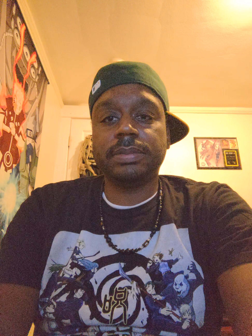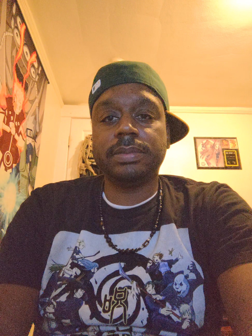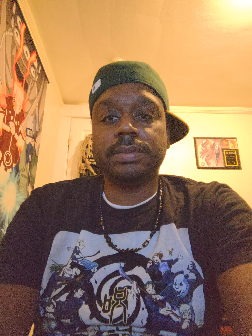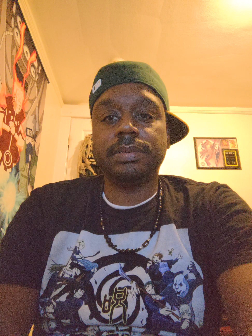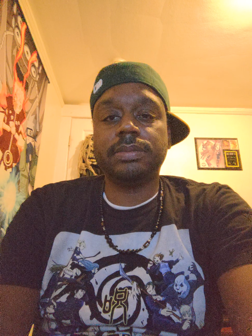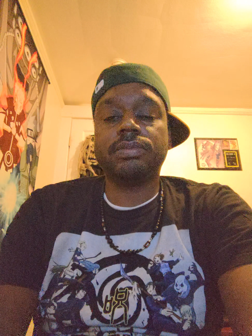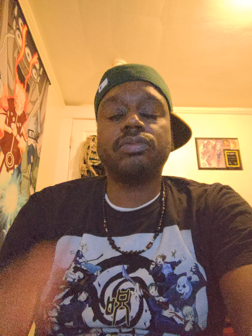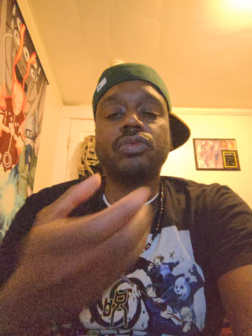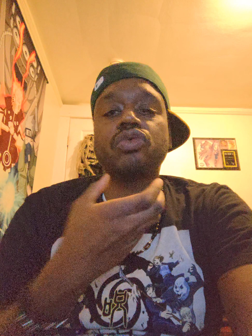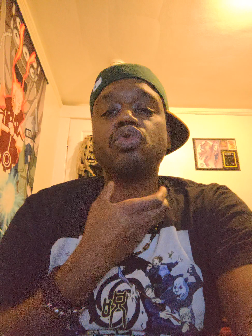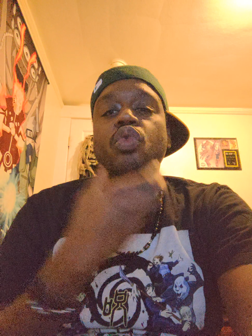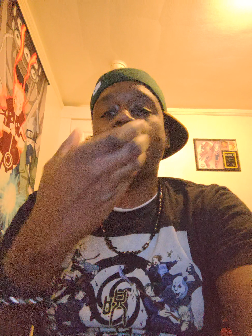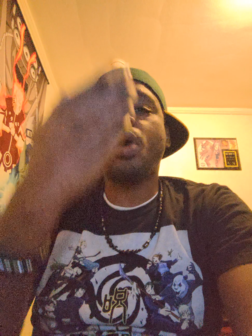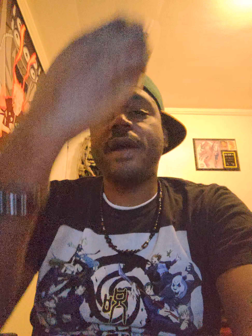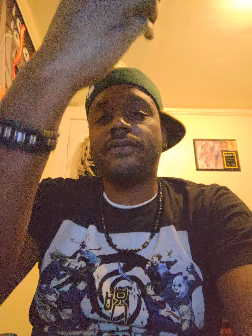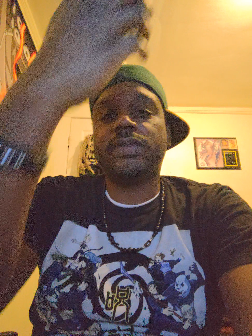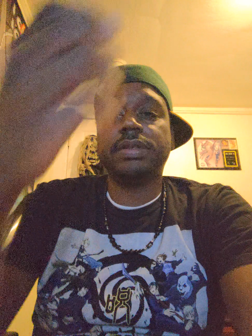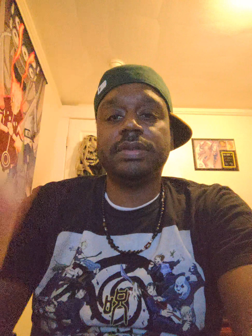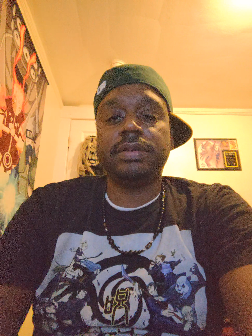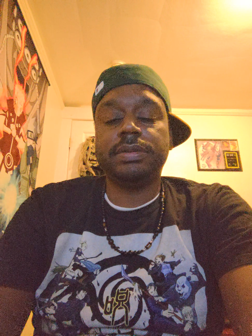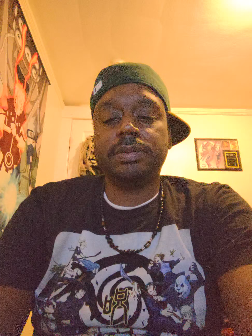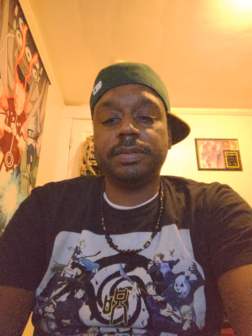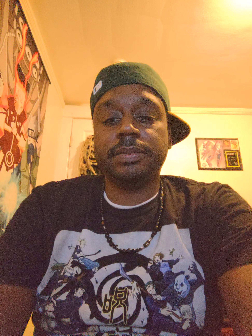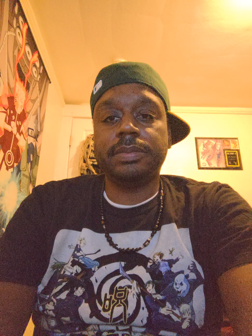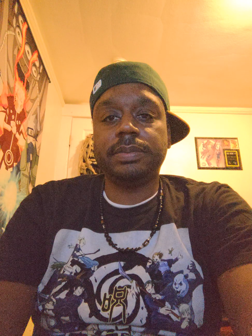giraffe